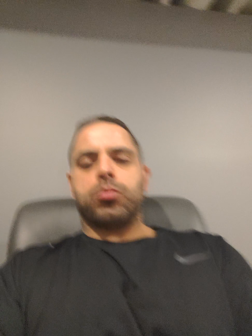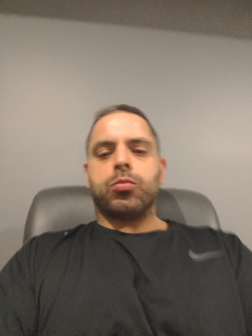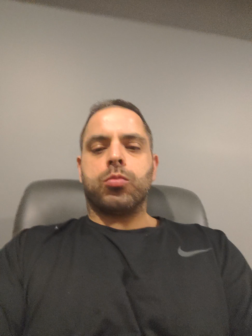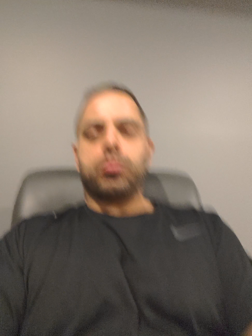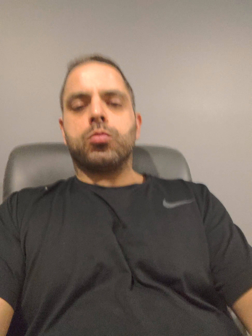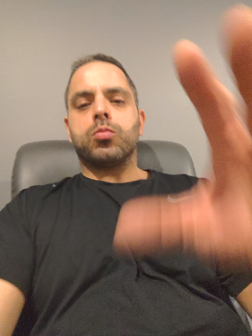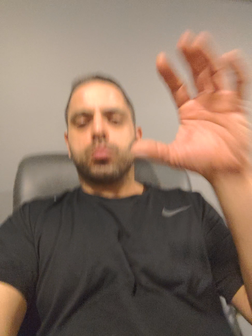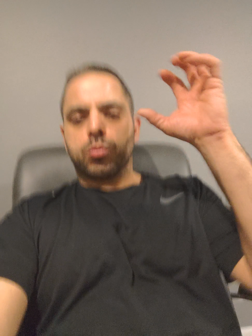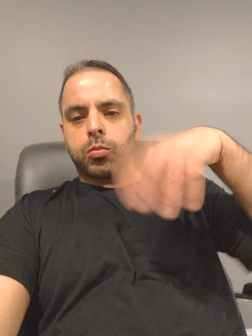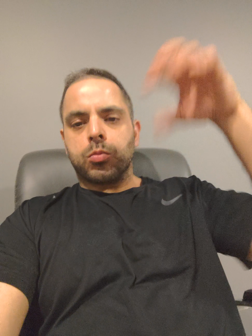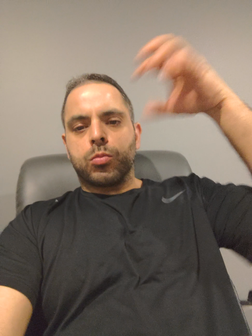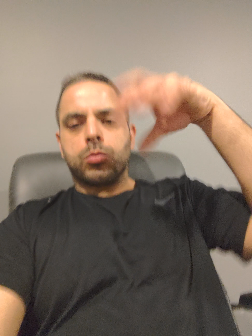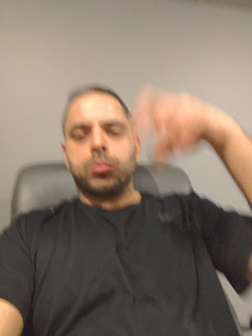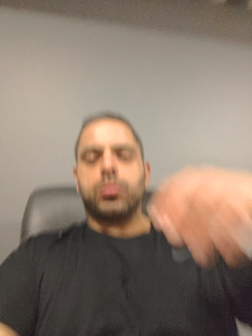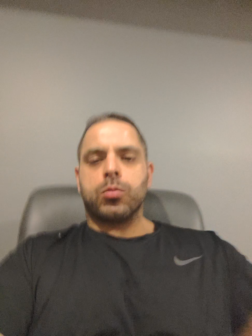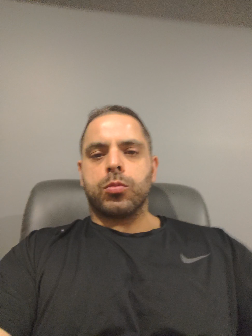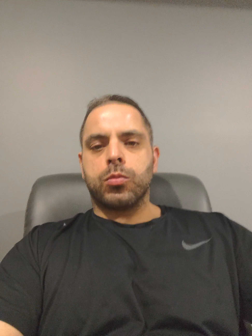rain